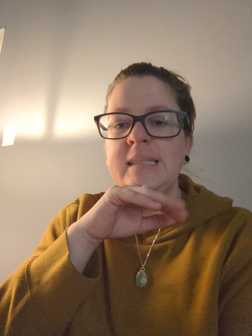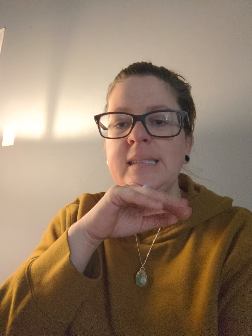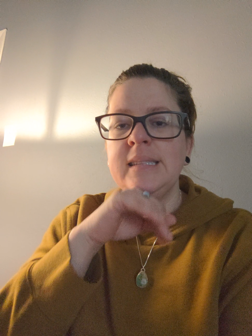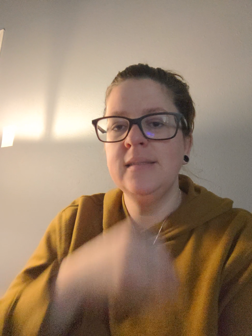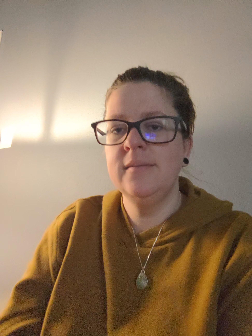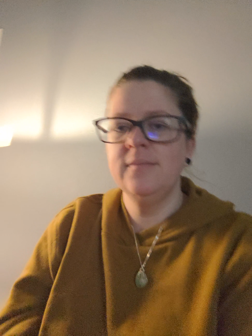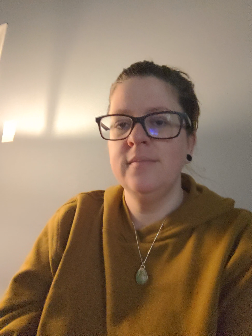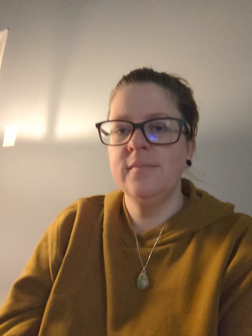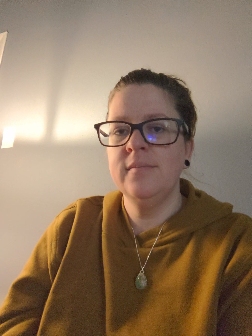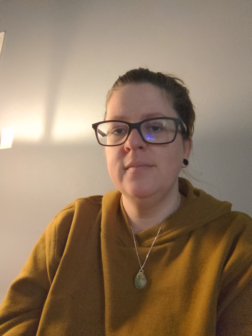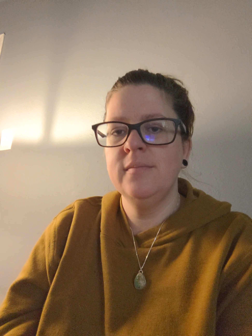pig